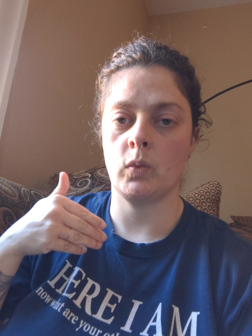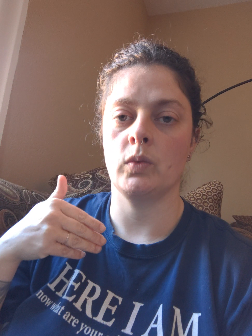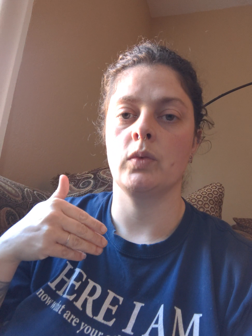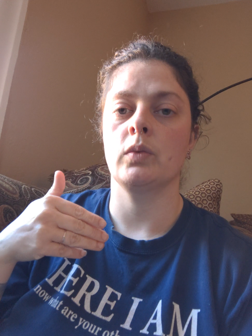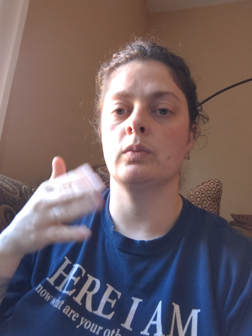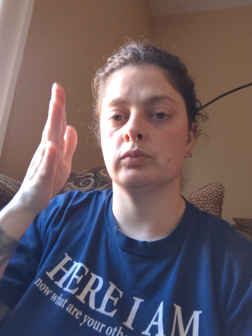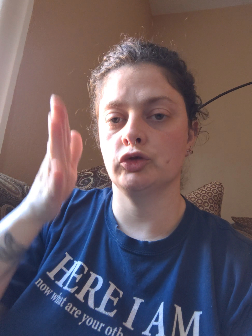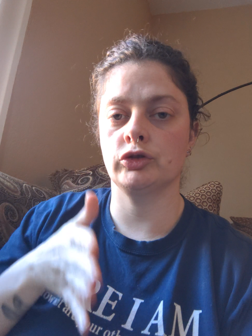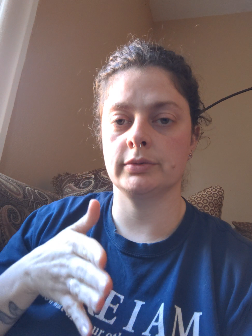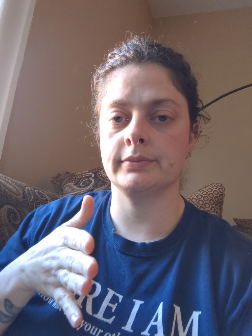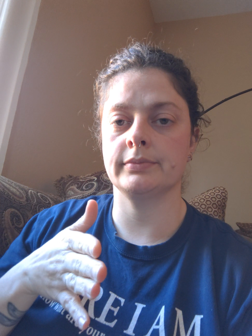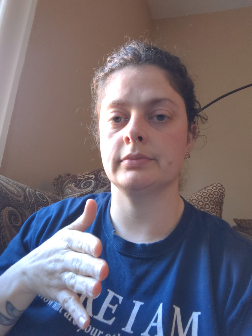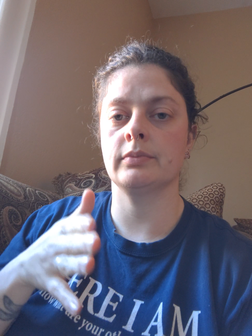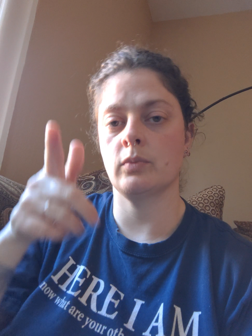person